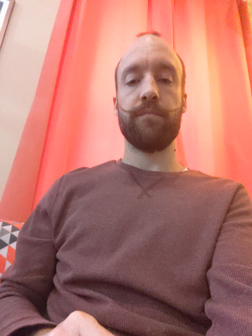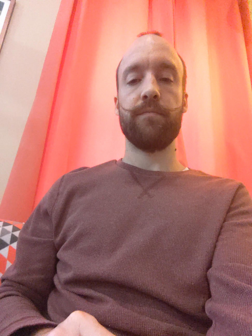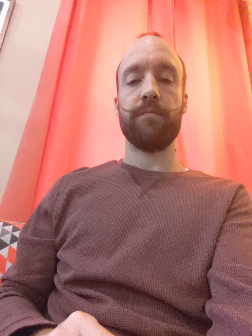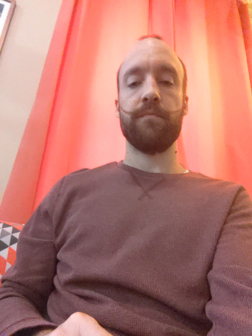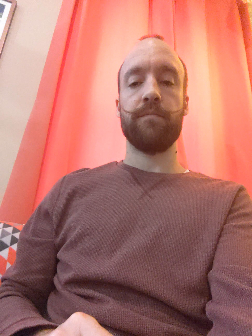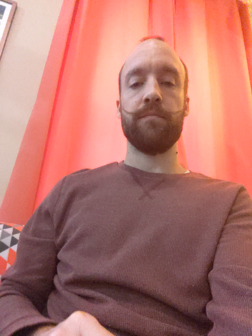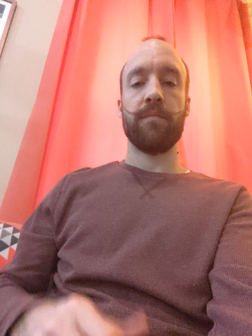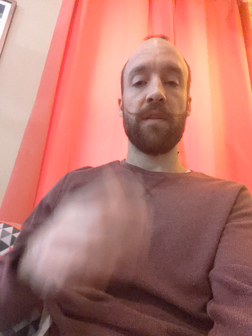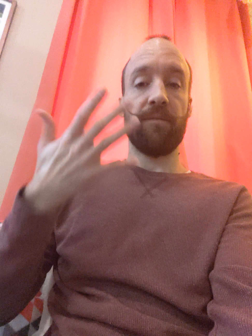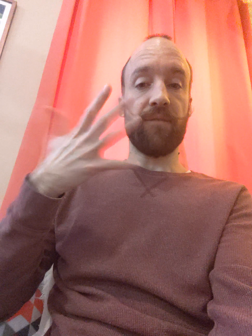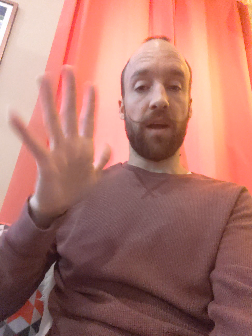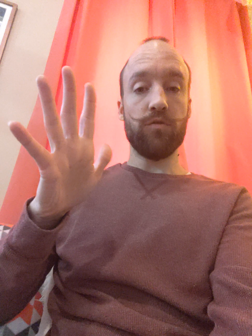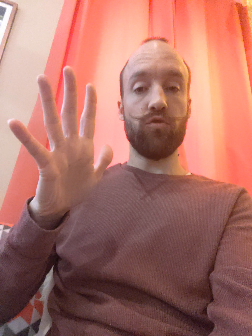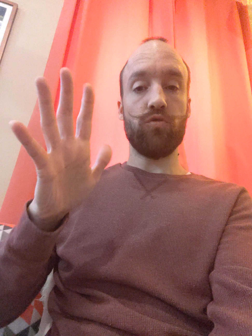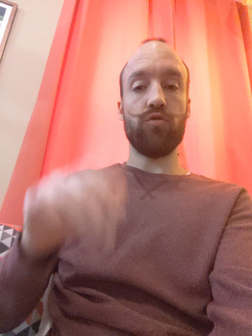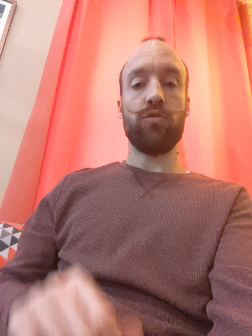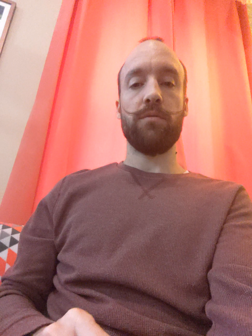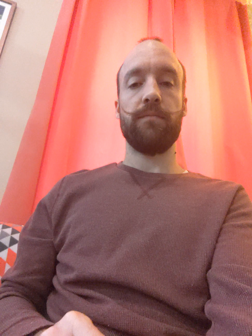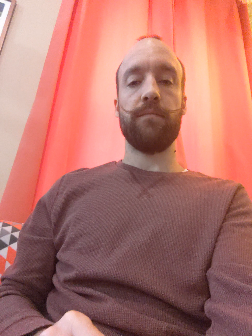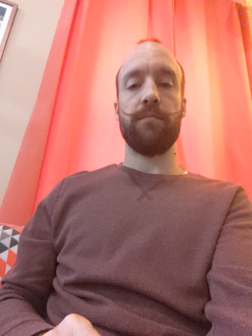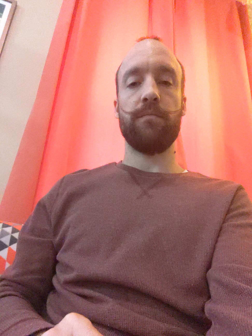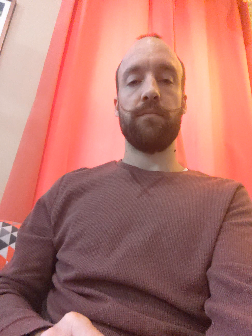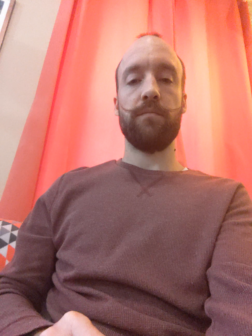finish